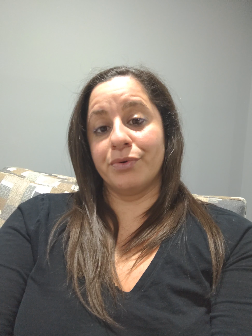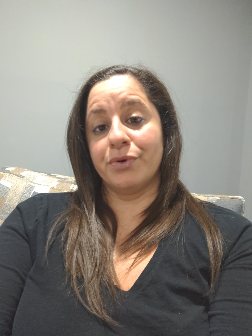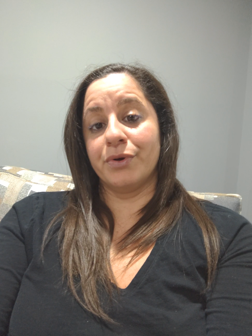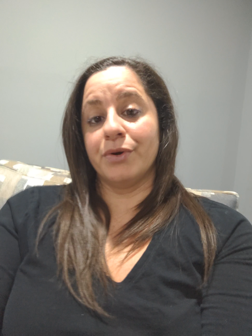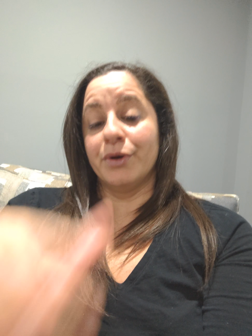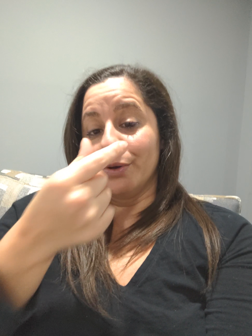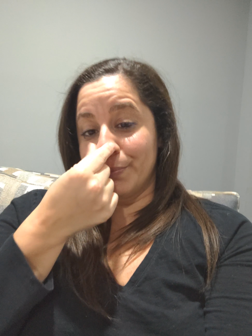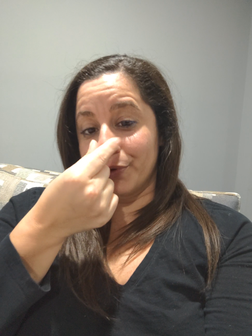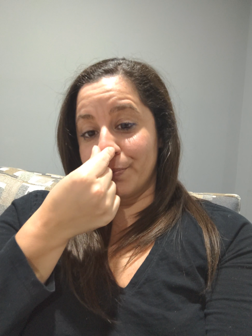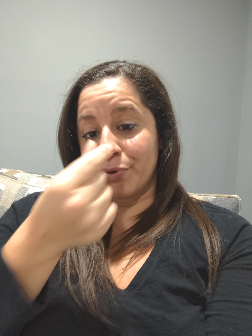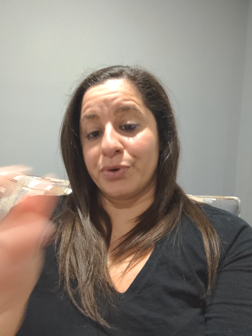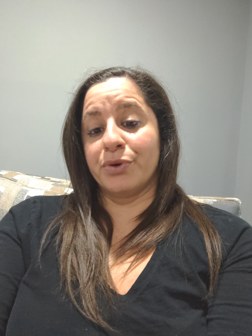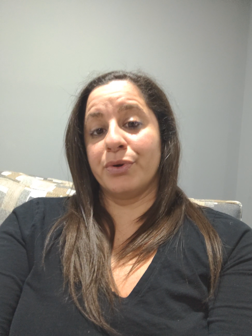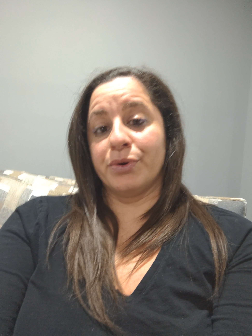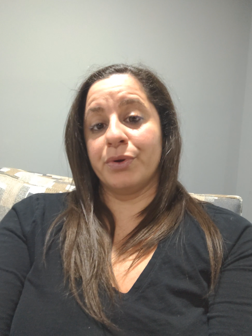potty